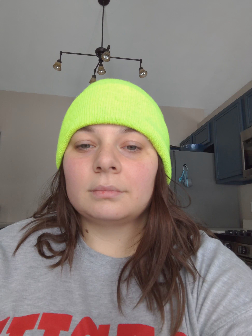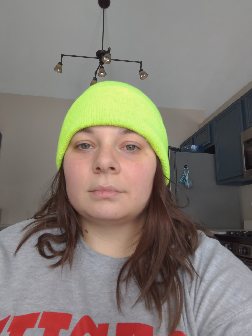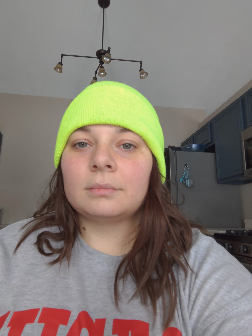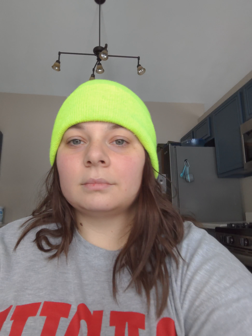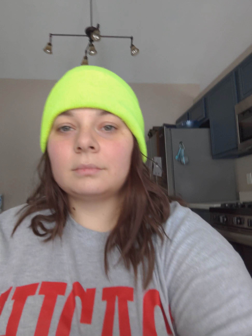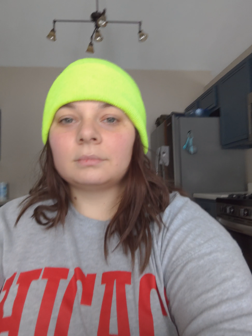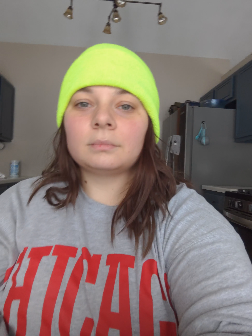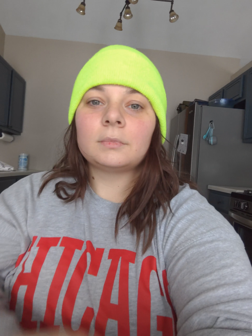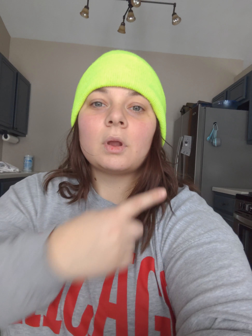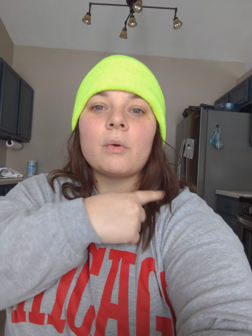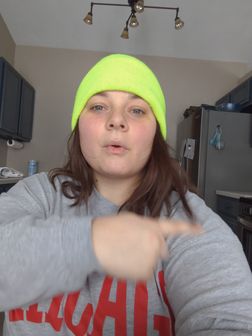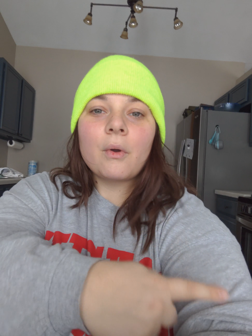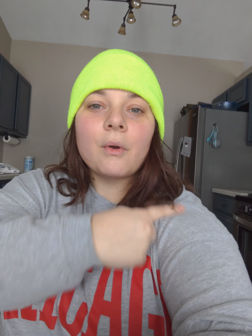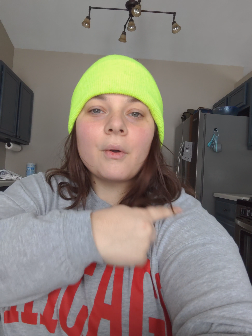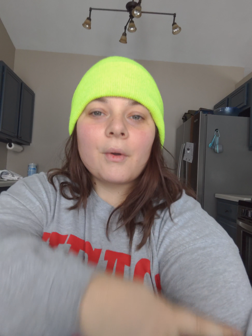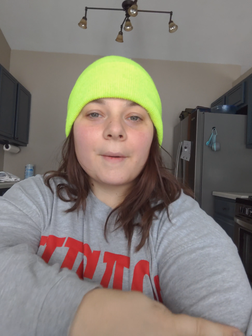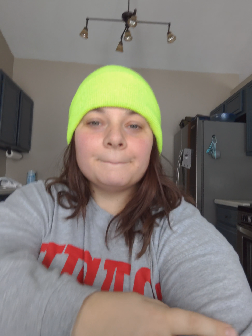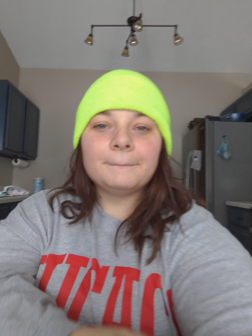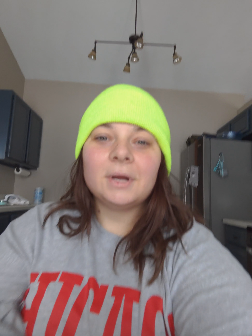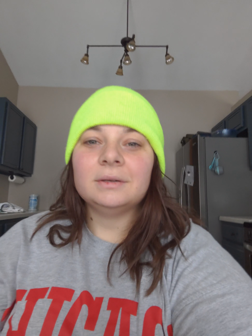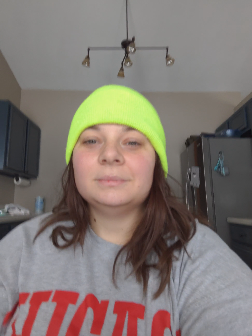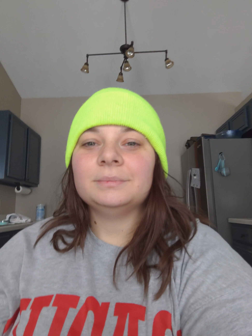arm